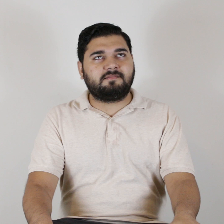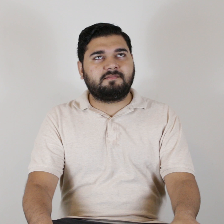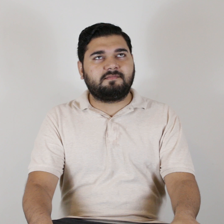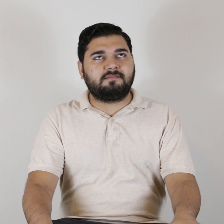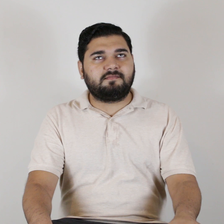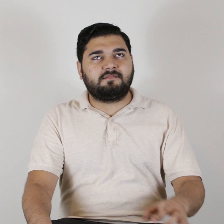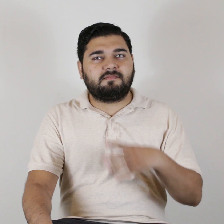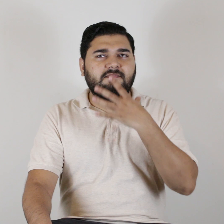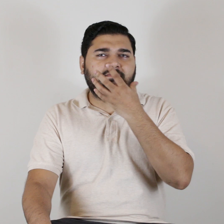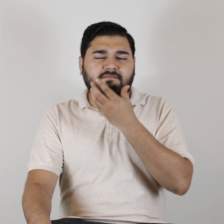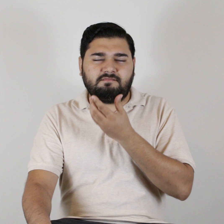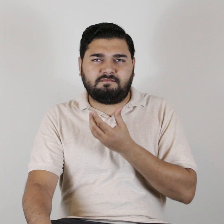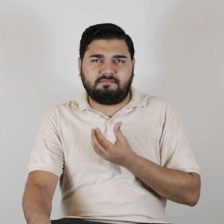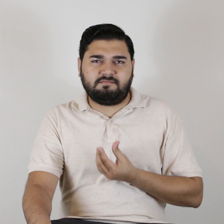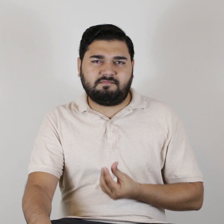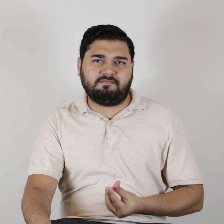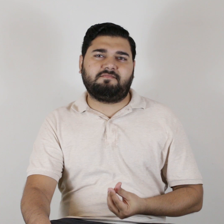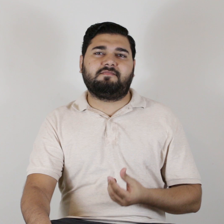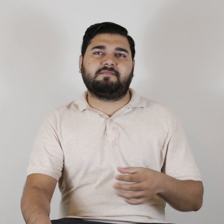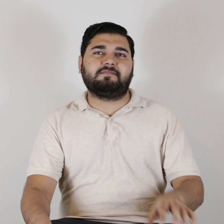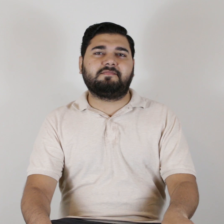sad